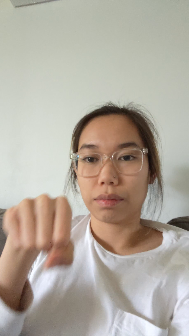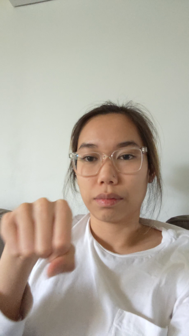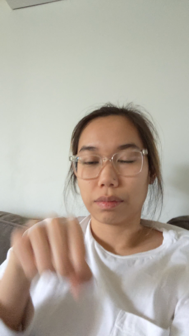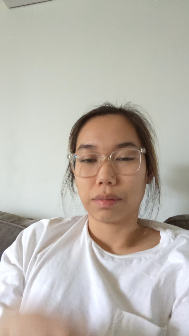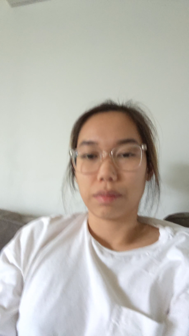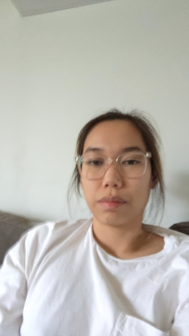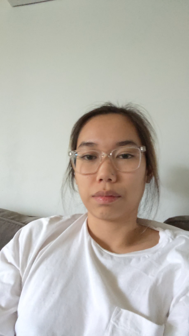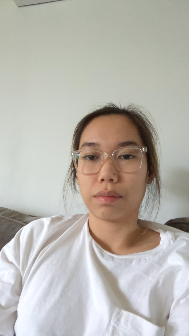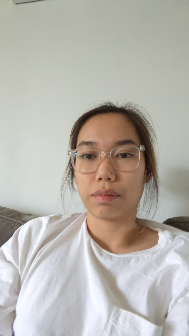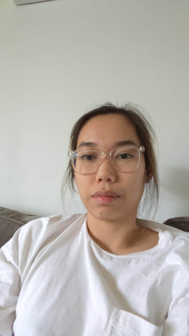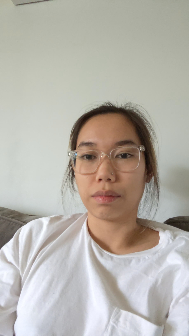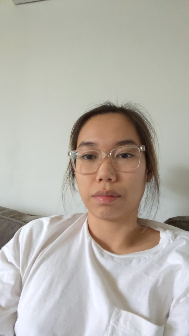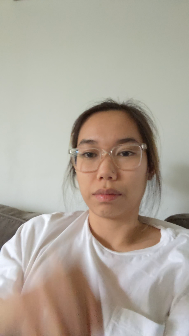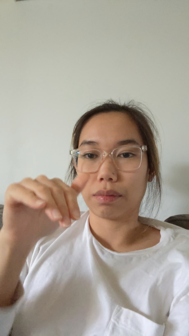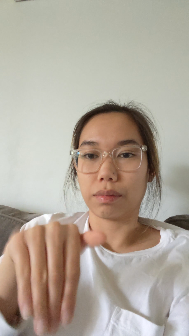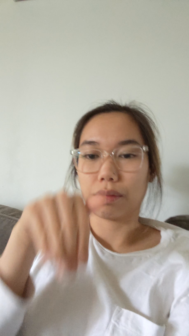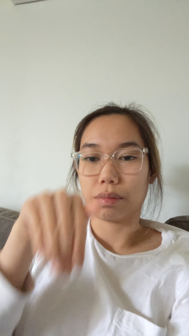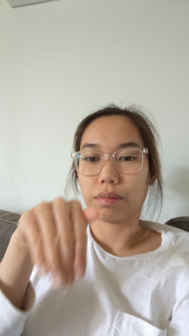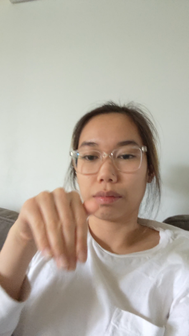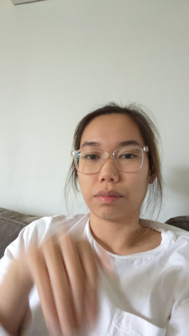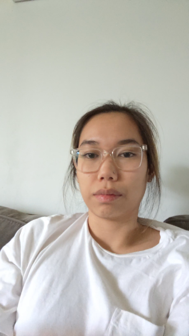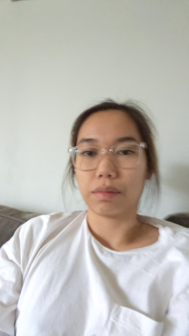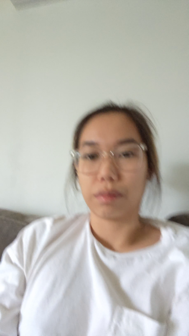night night